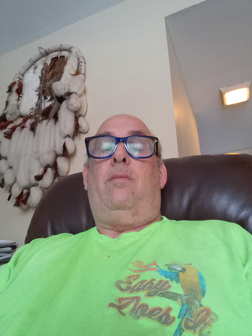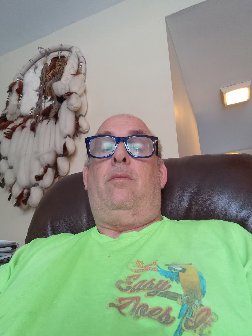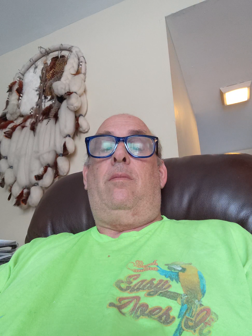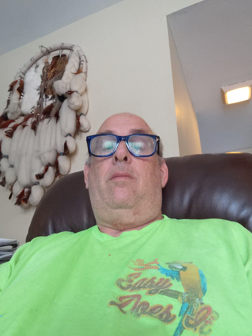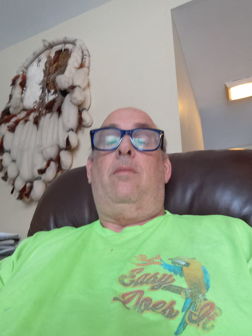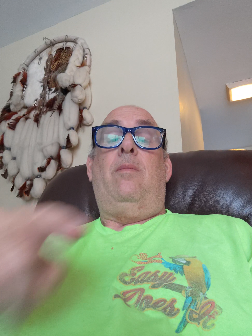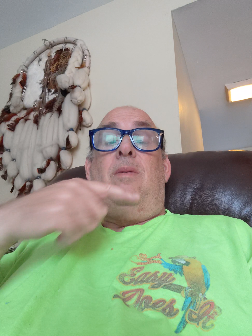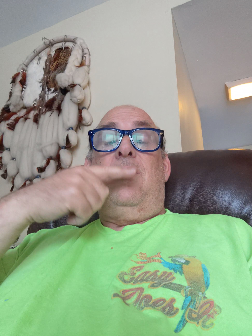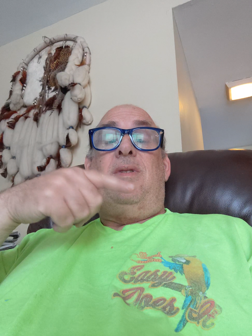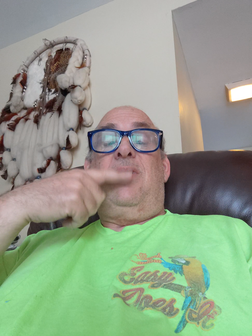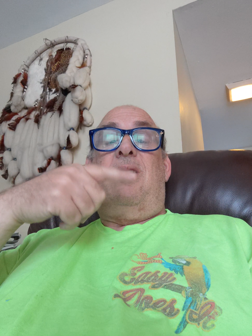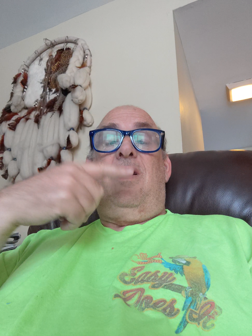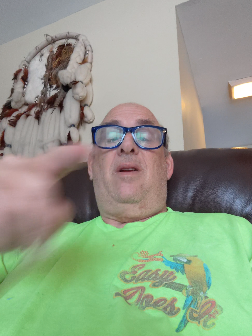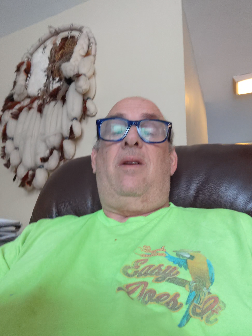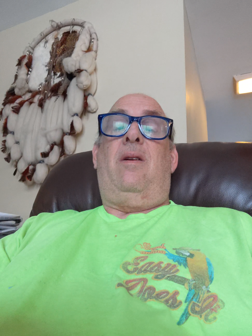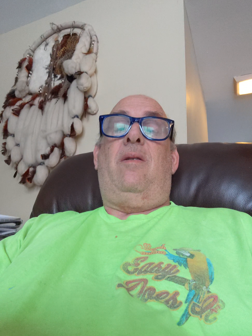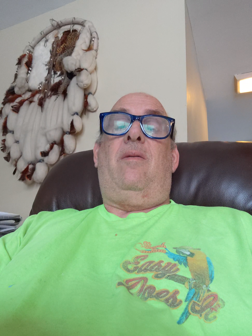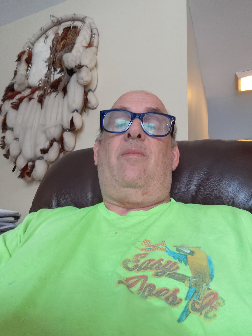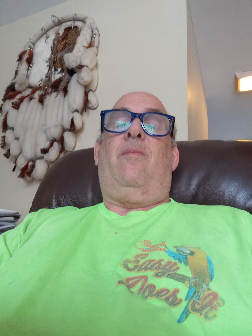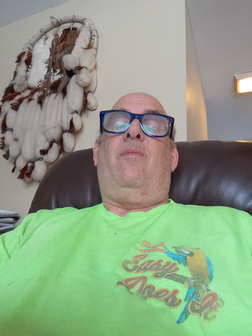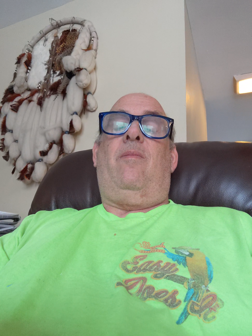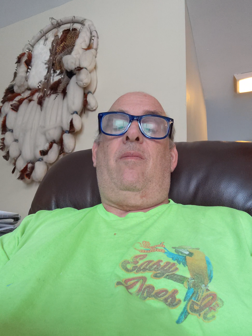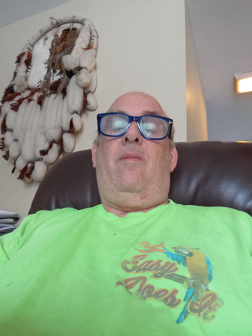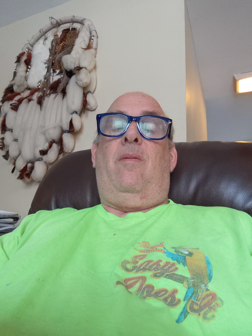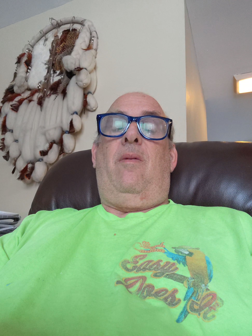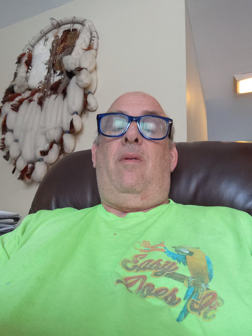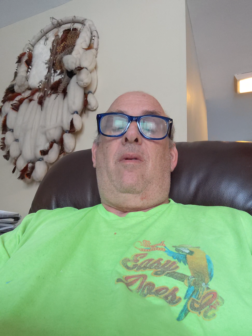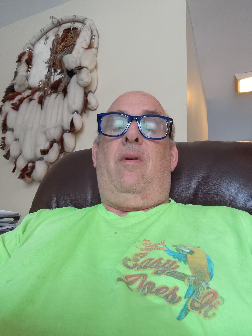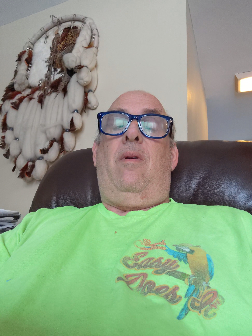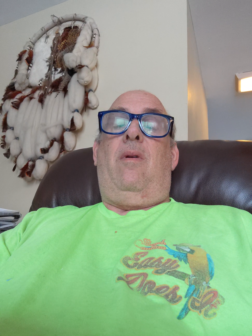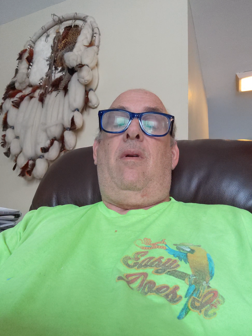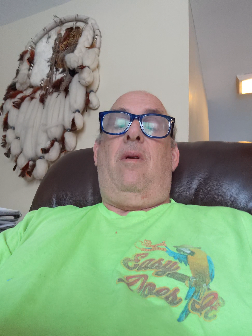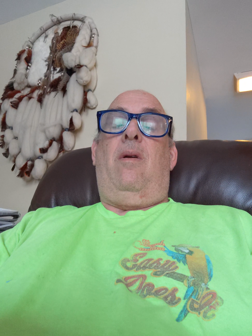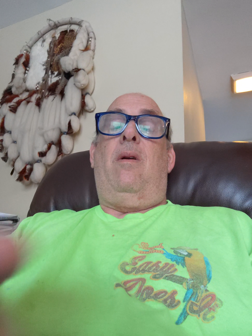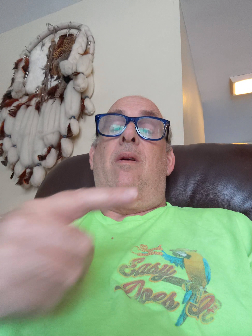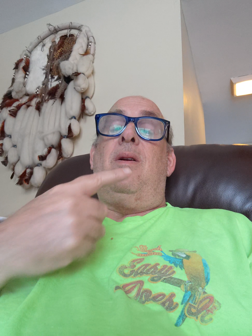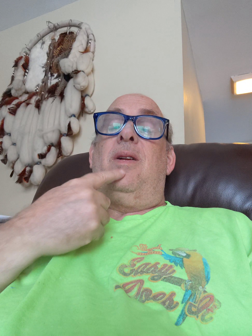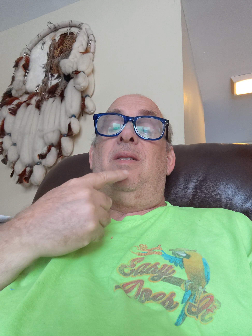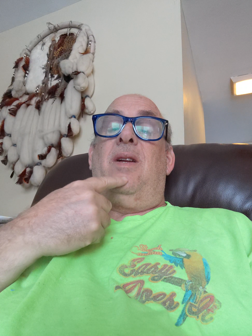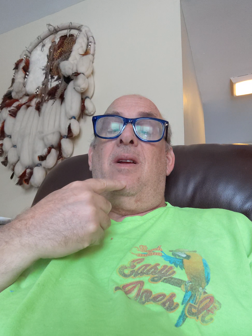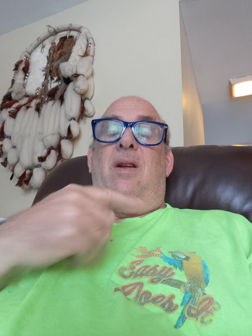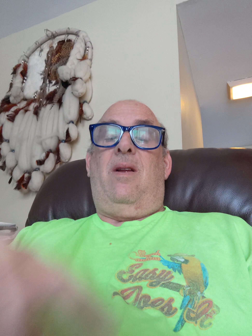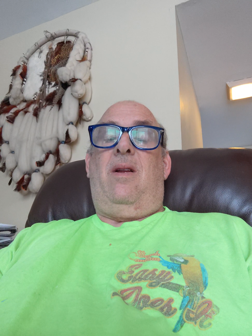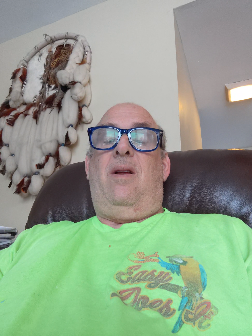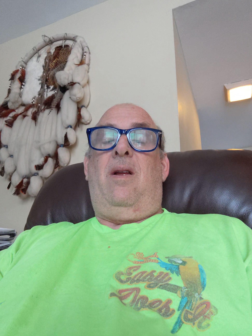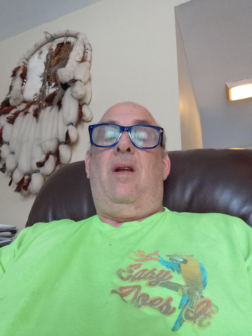say